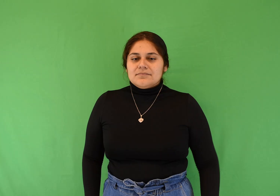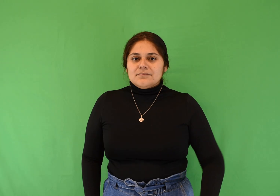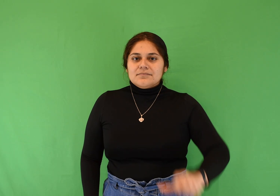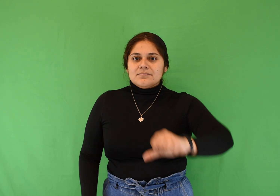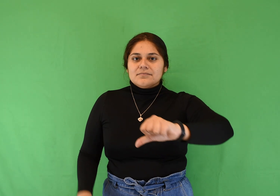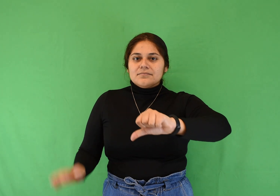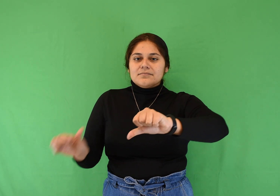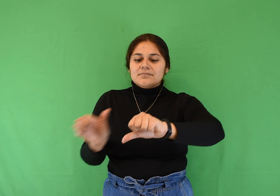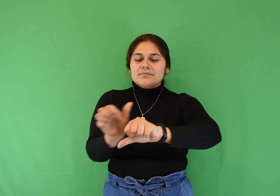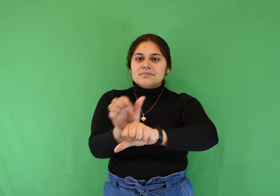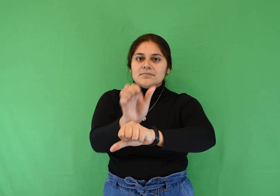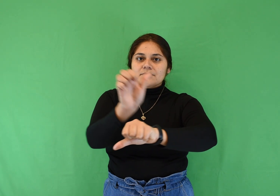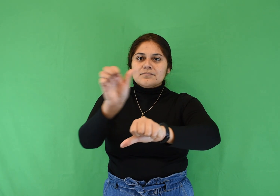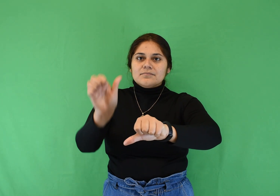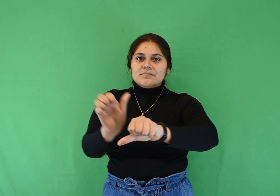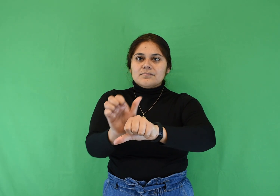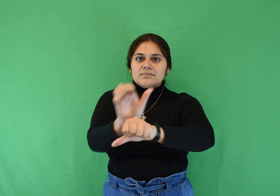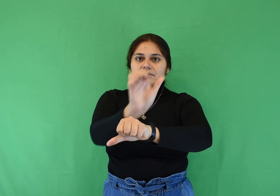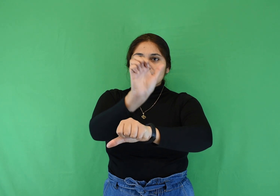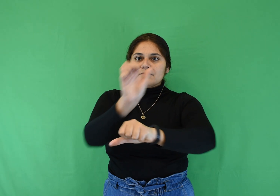carro